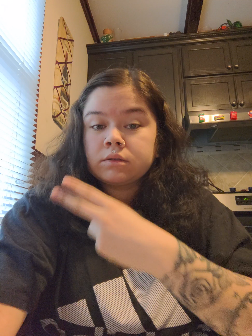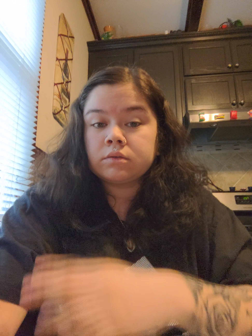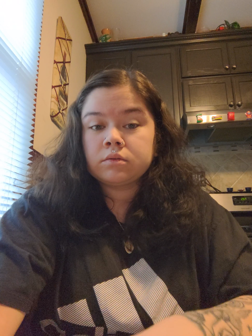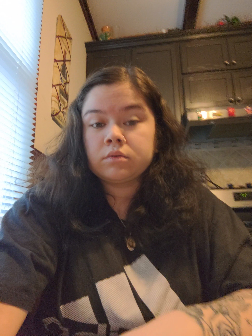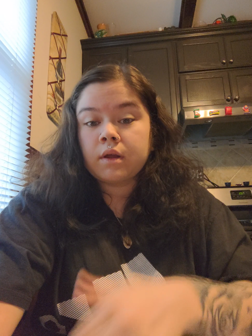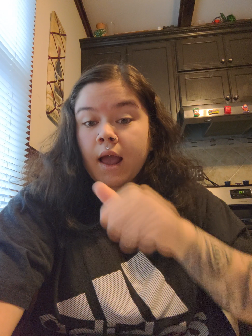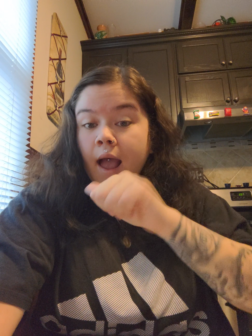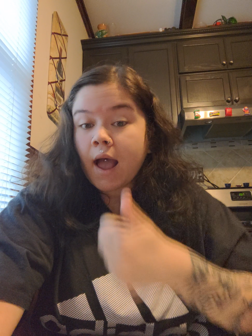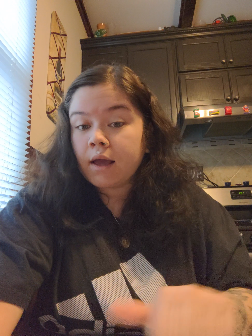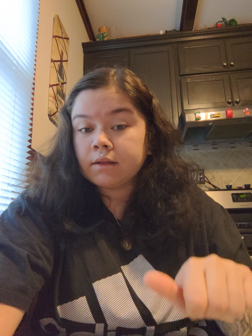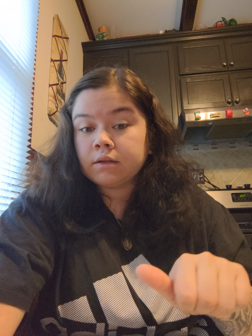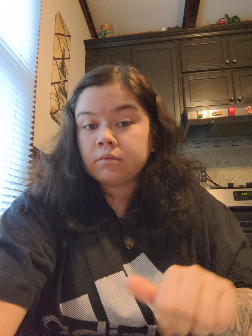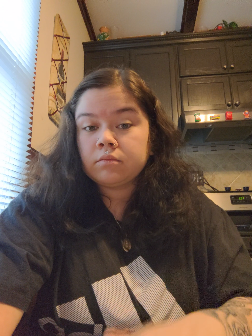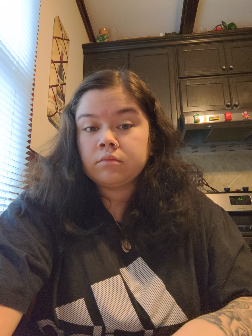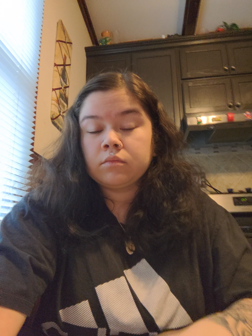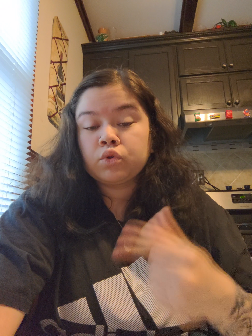any